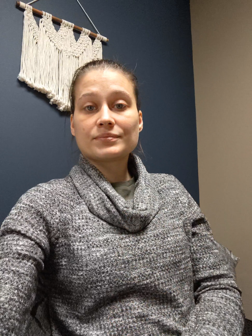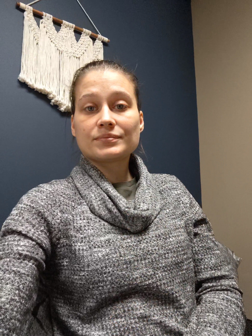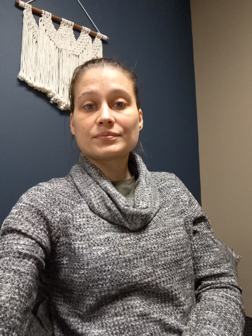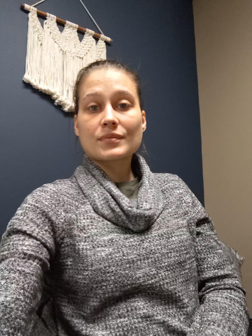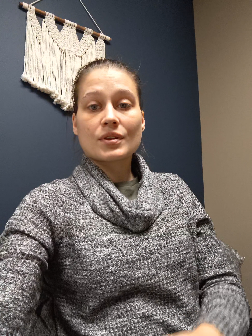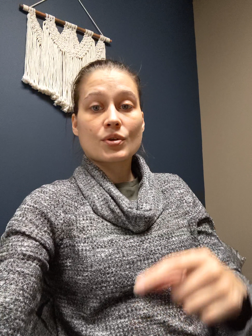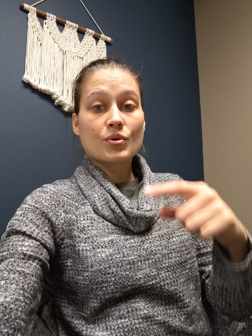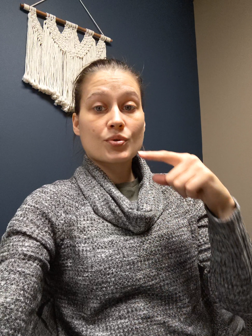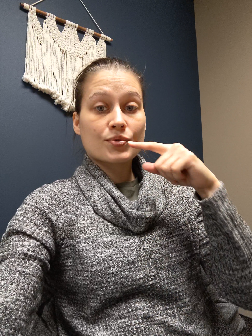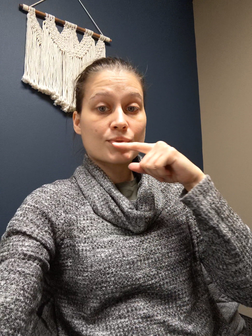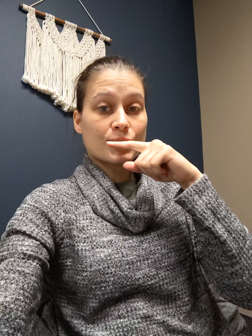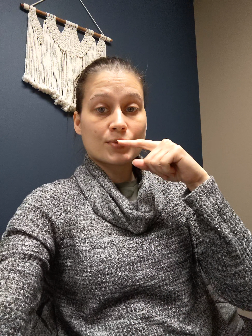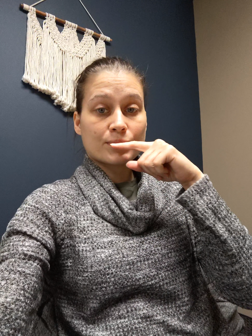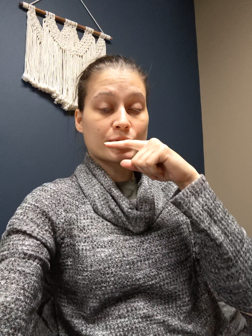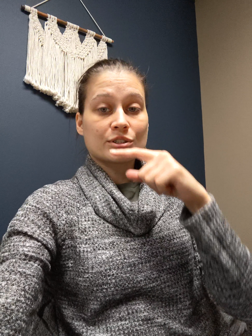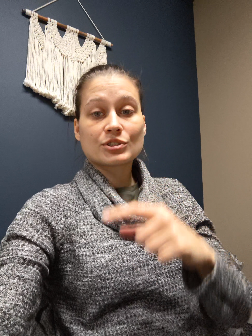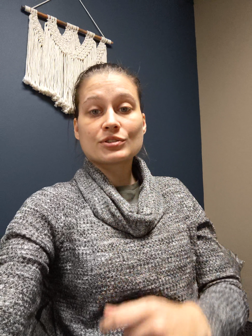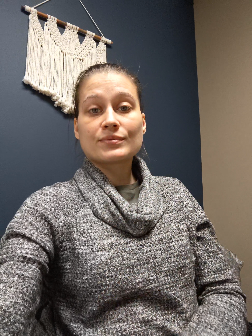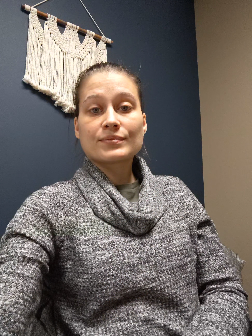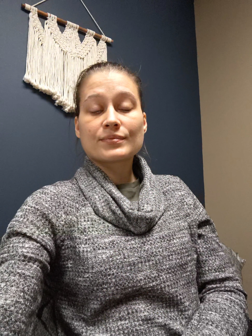toothbrush